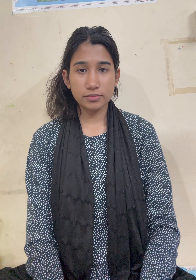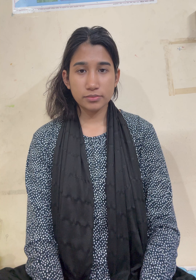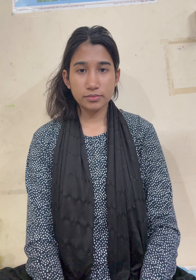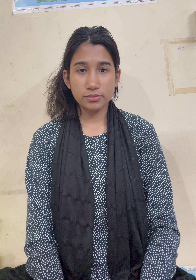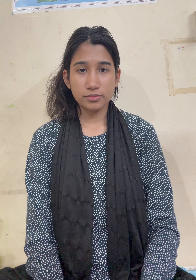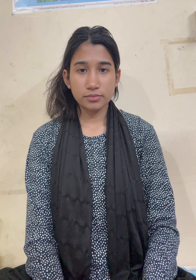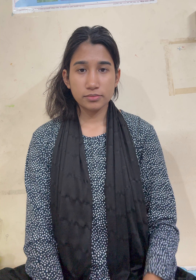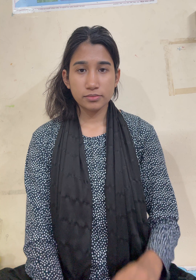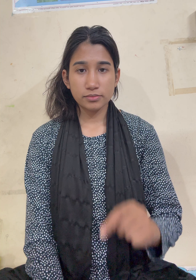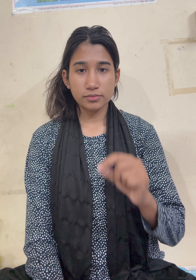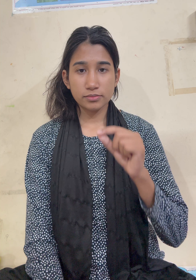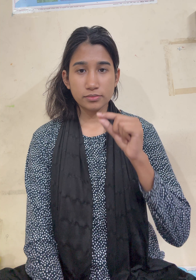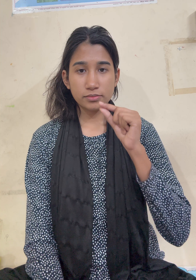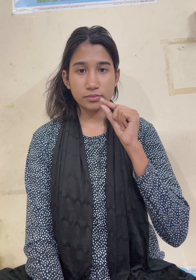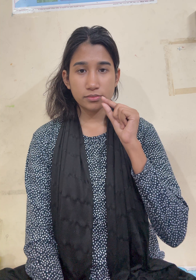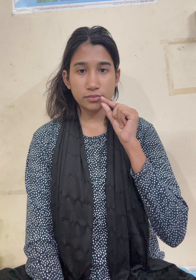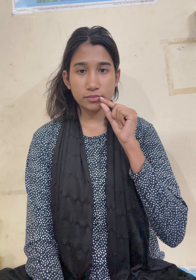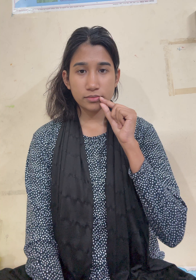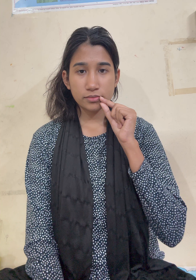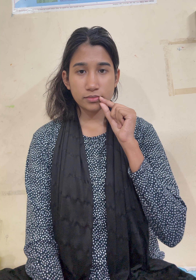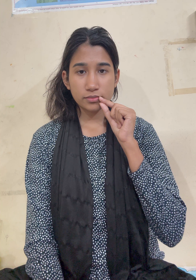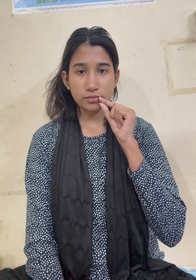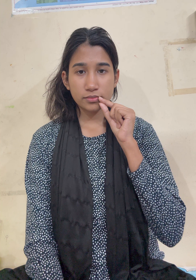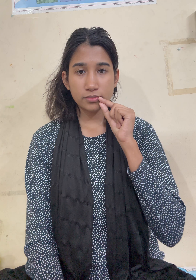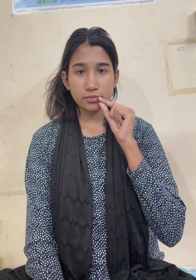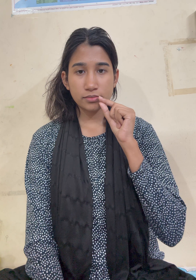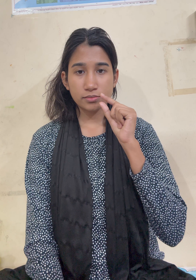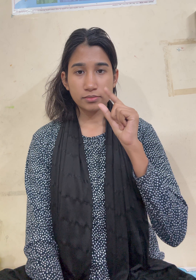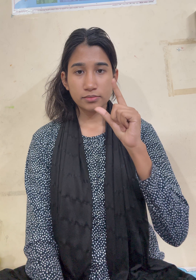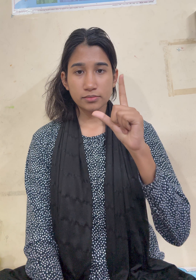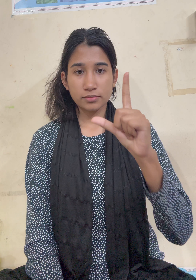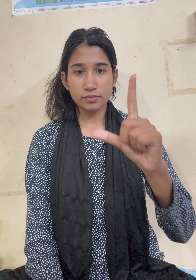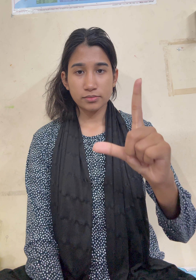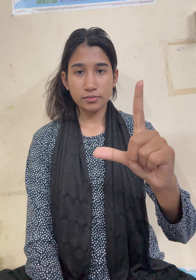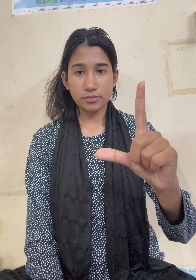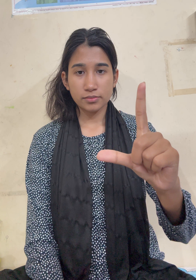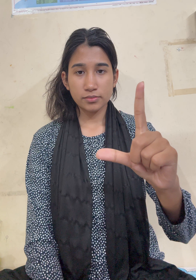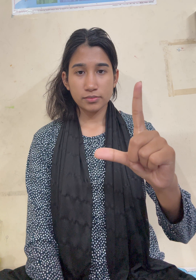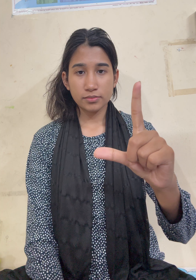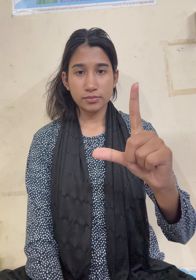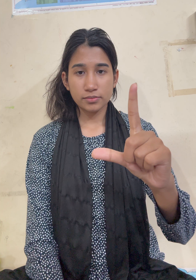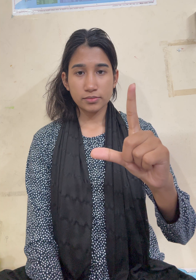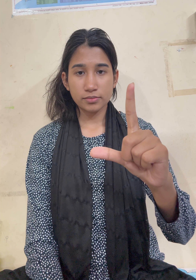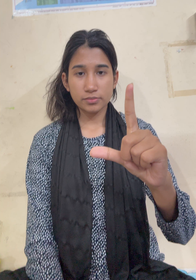প্রশ্ন